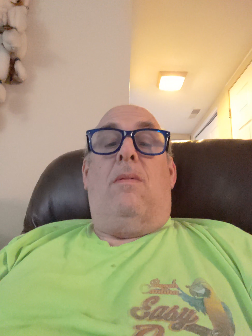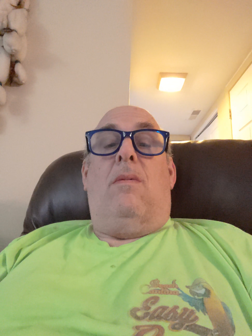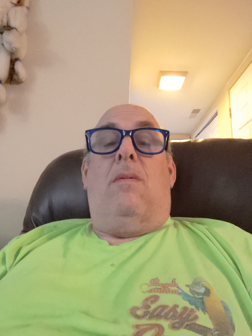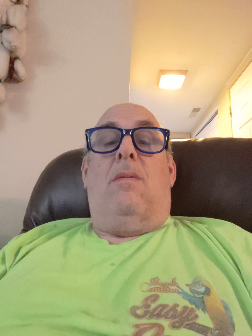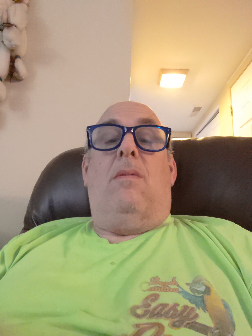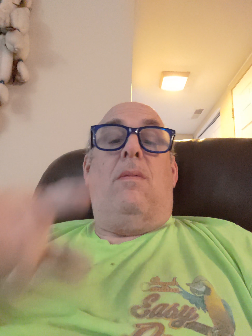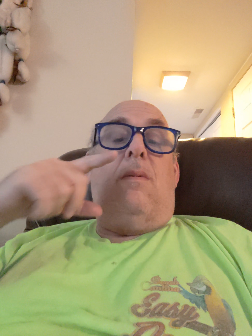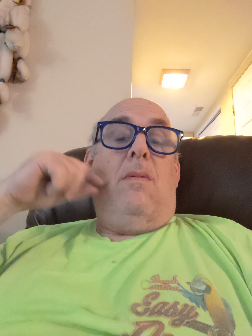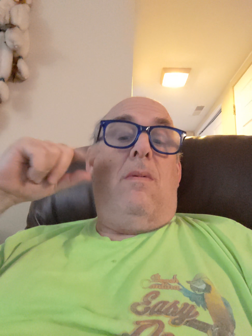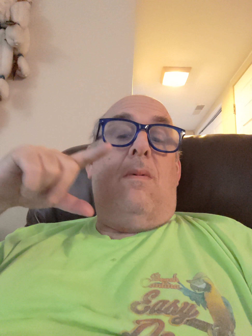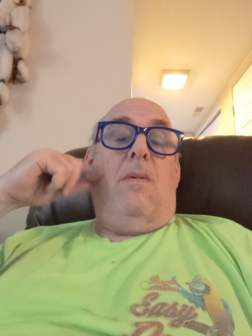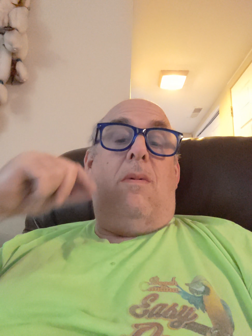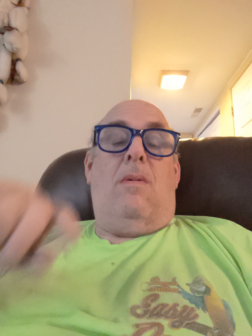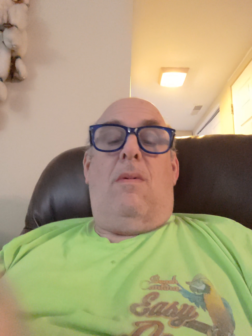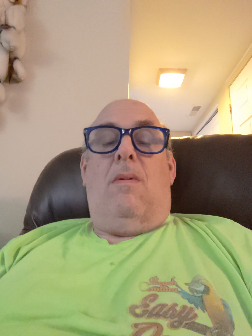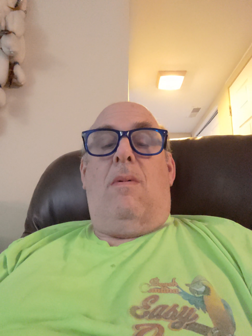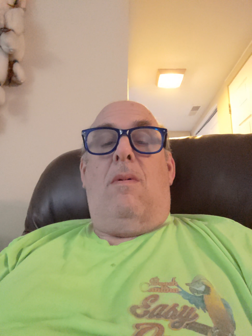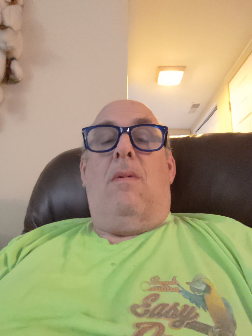cat